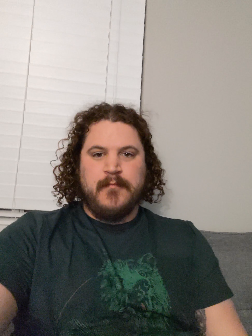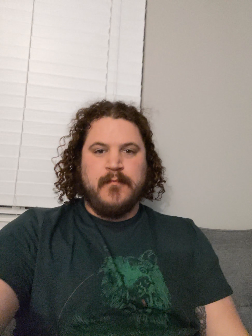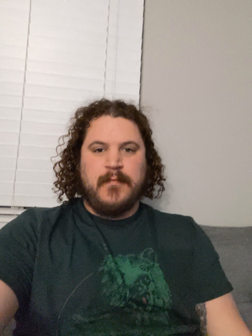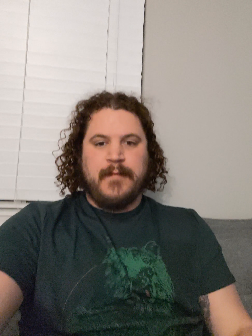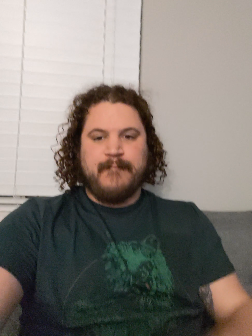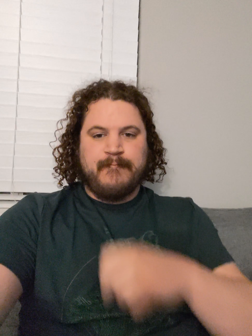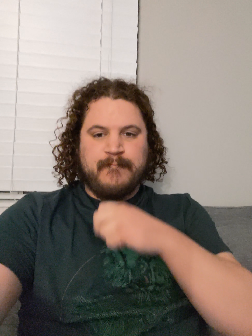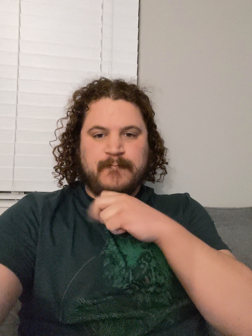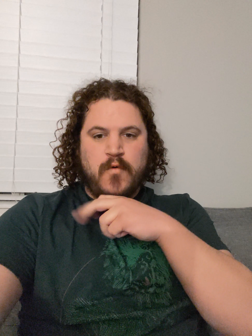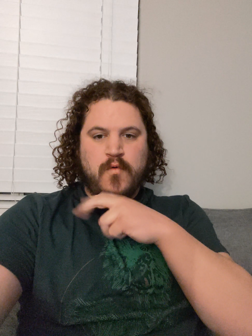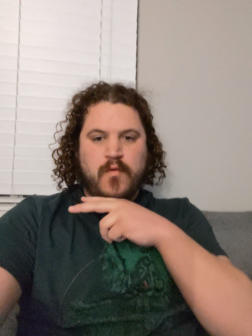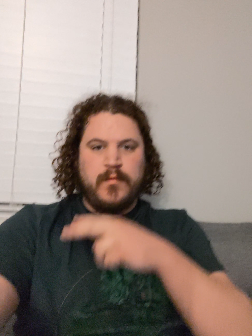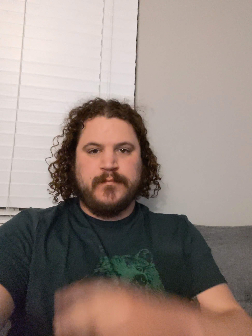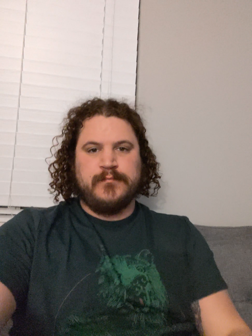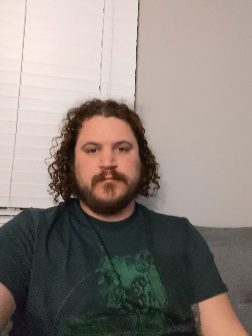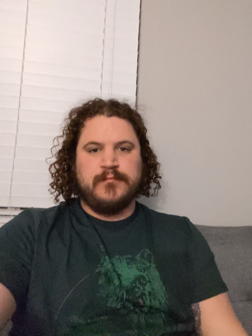frog